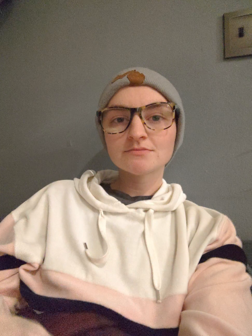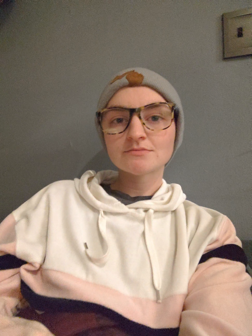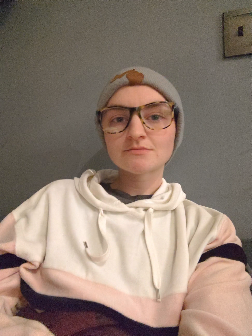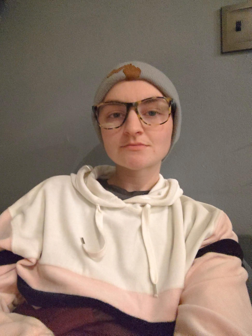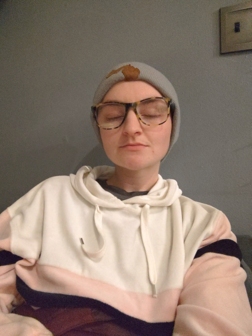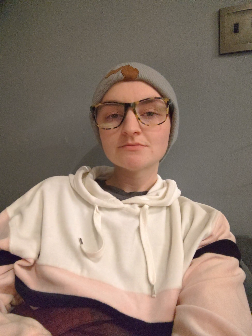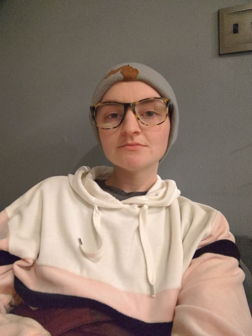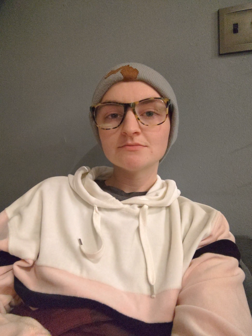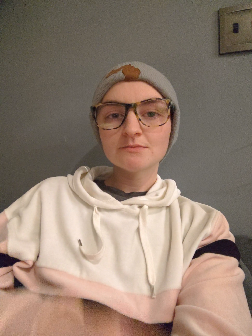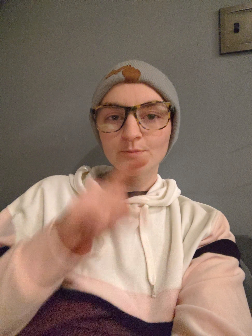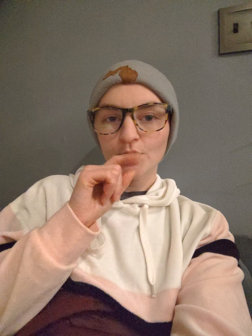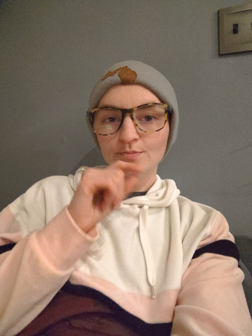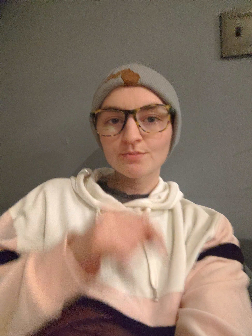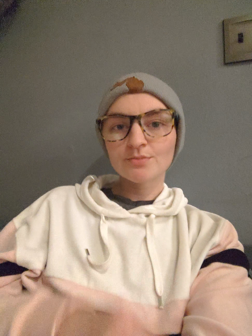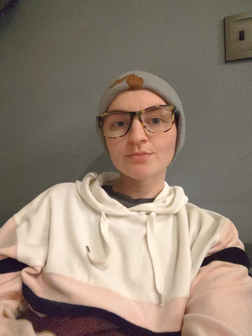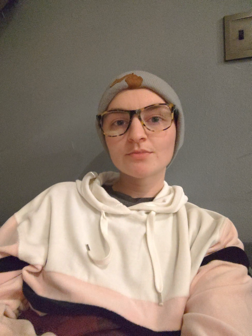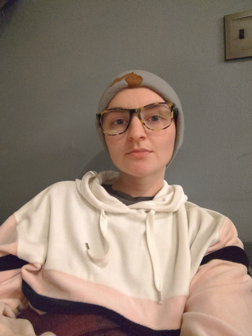bird